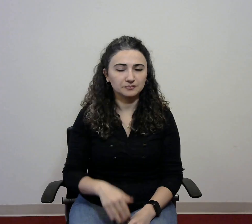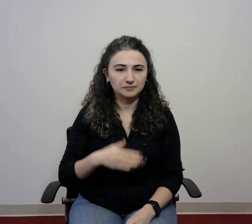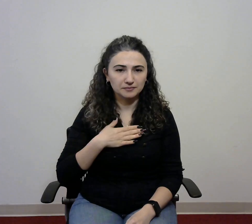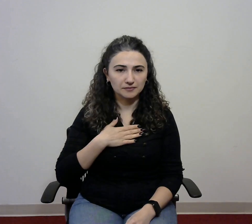mən